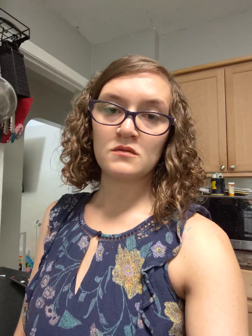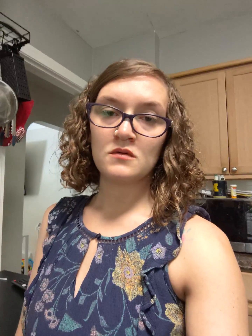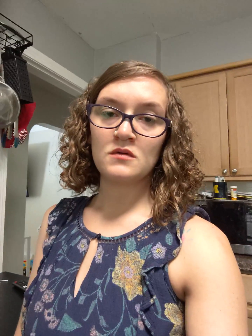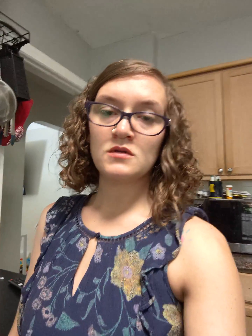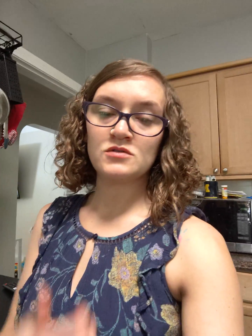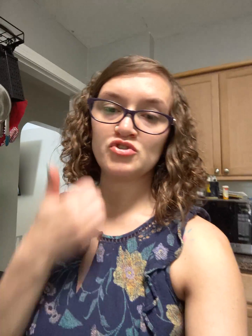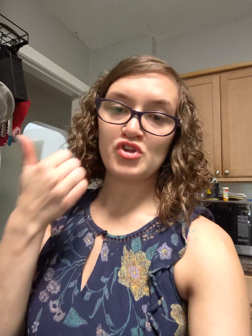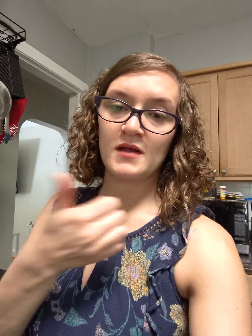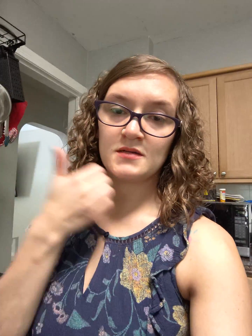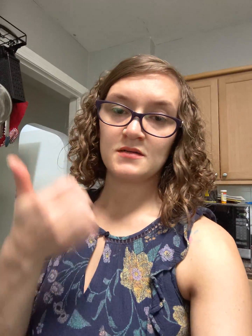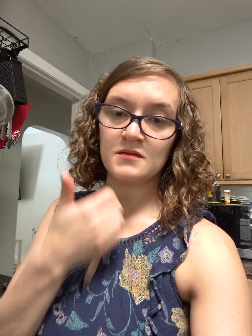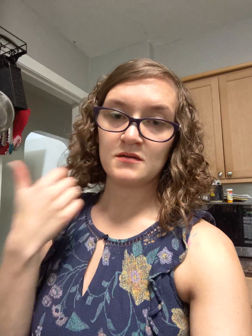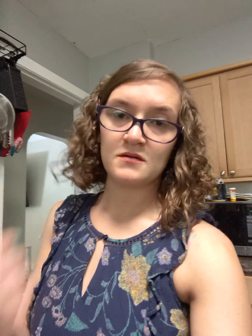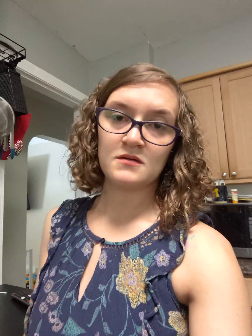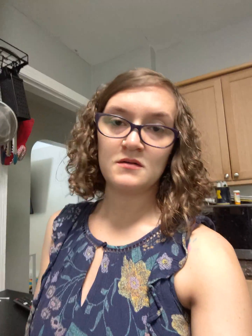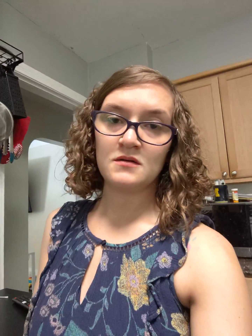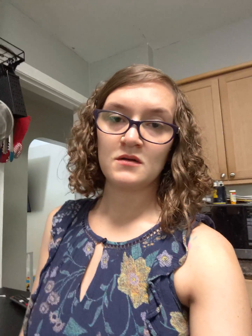chase